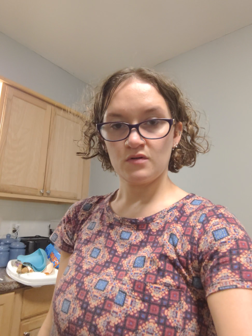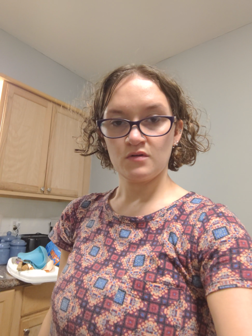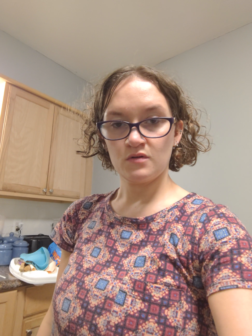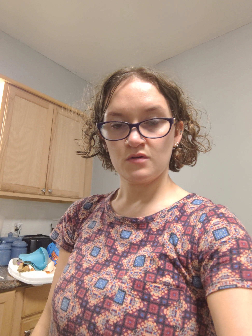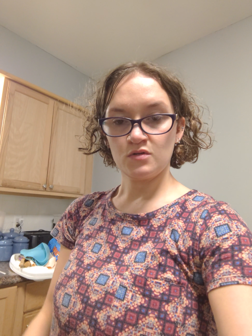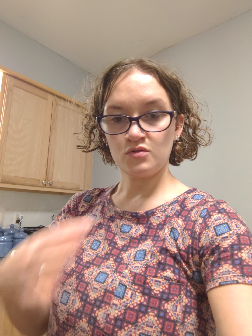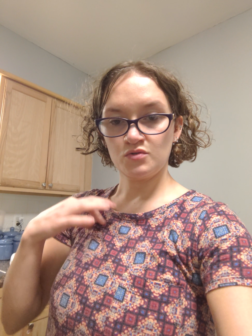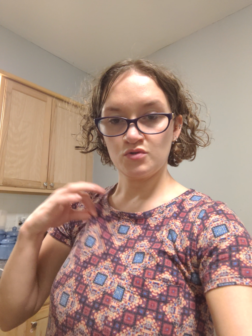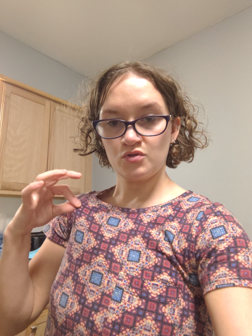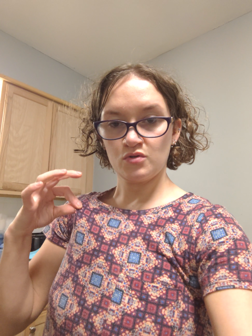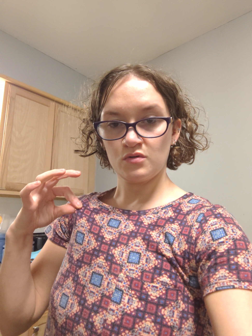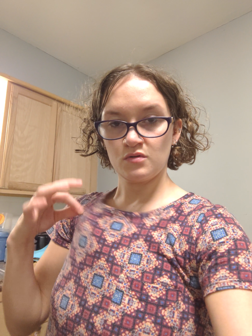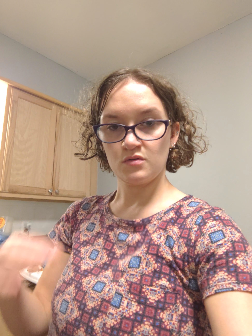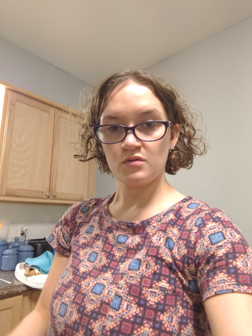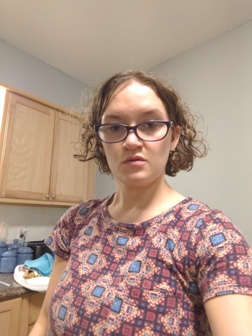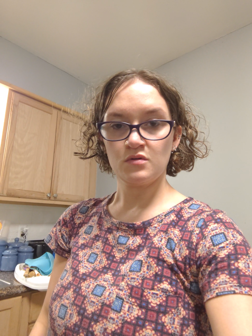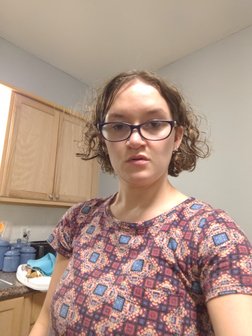shirt